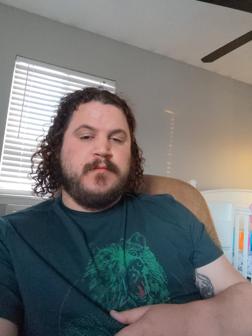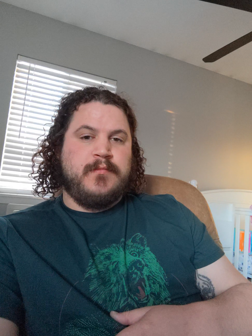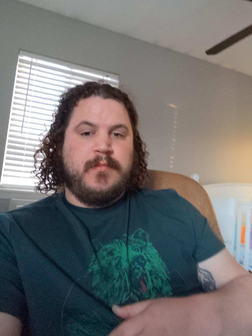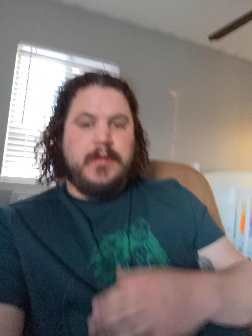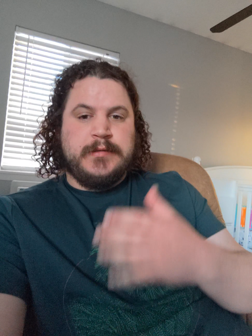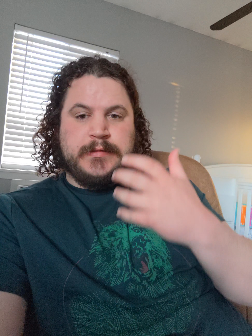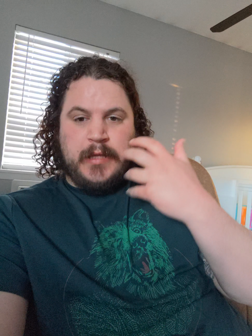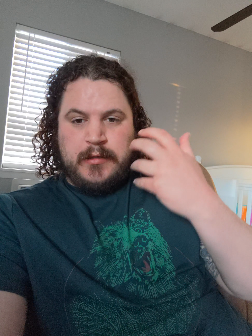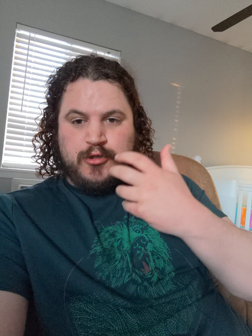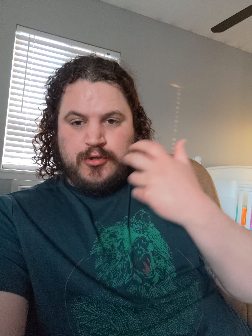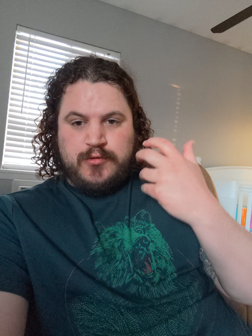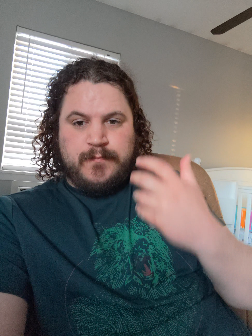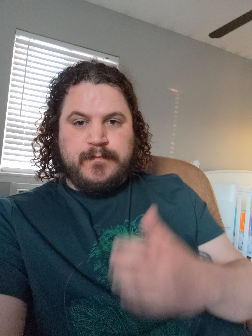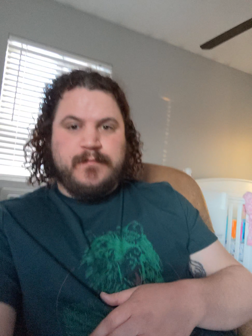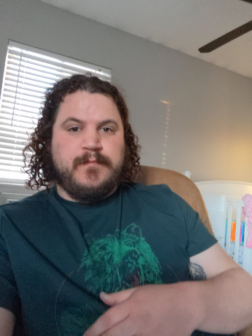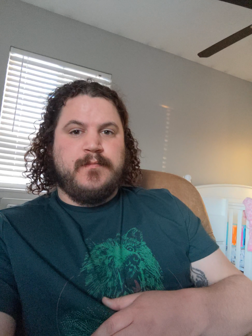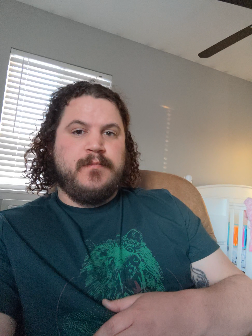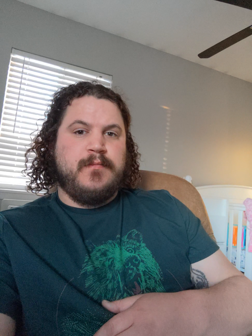tiger